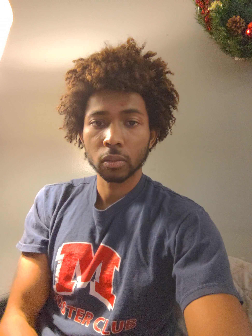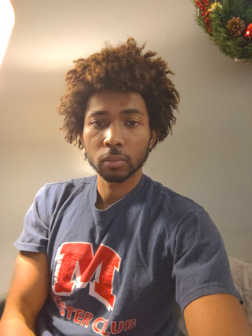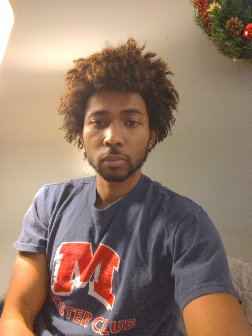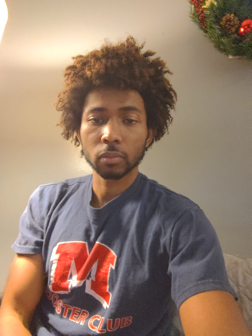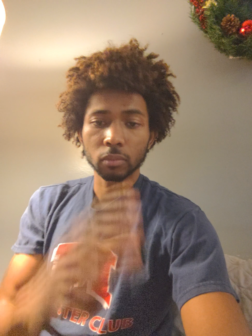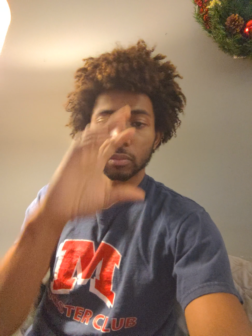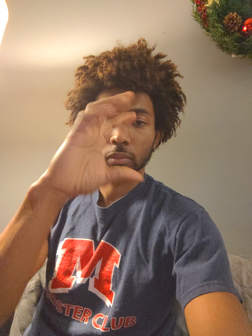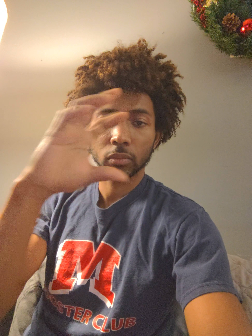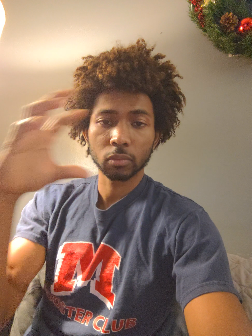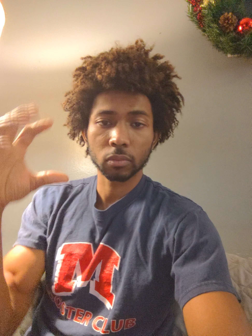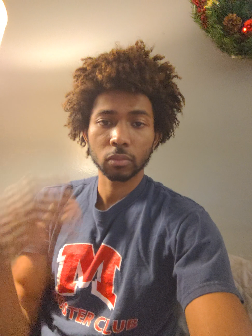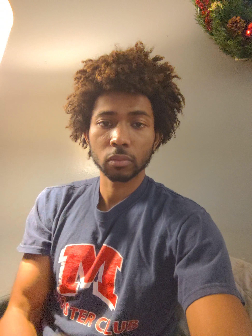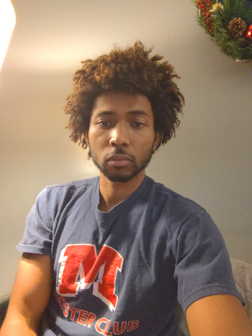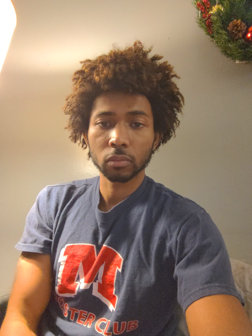cloud